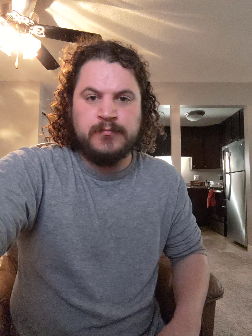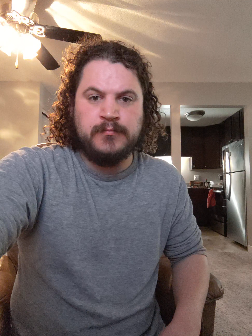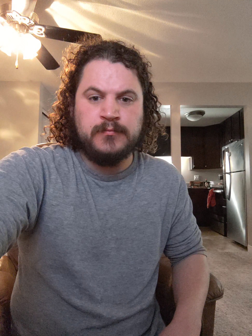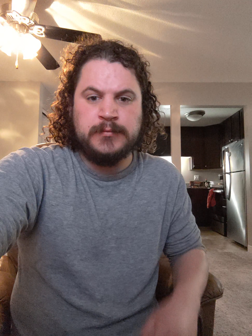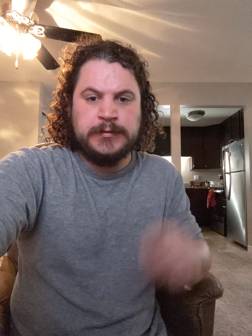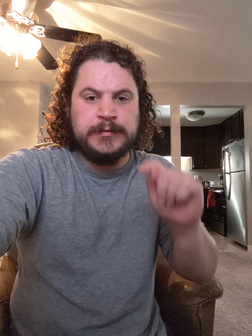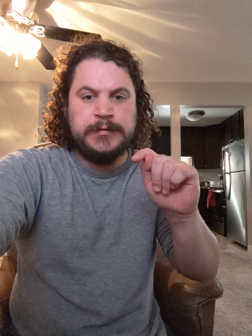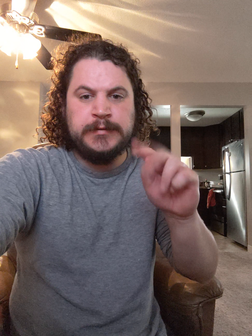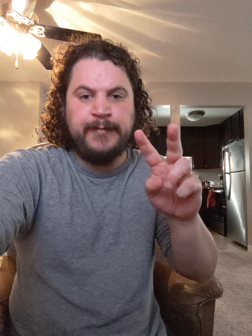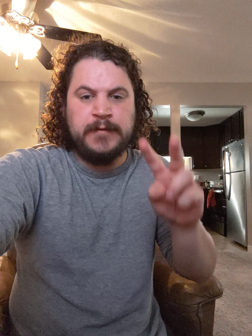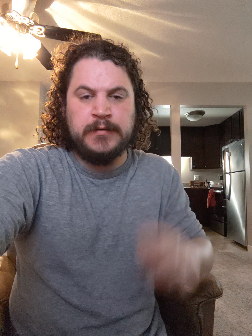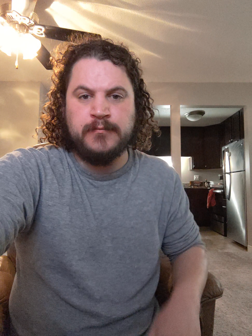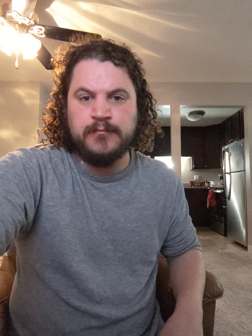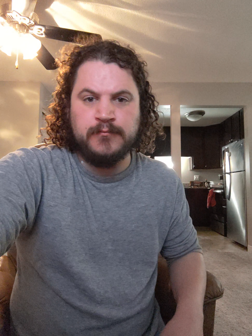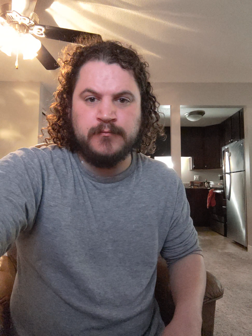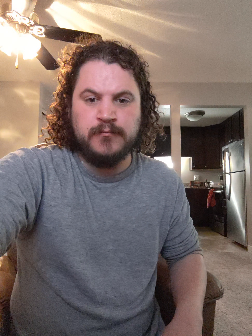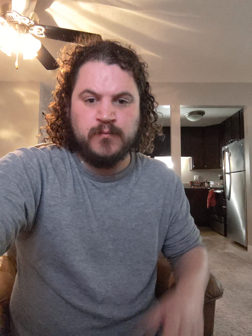TV